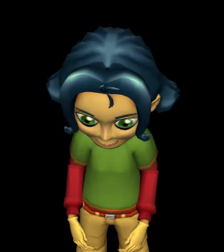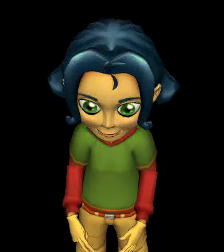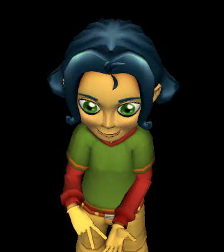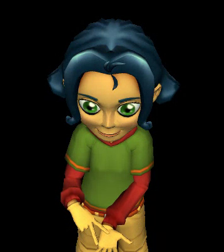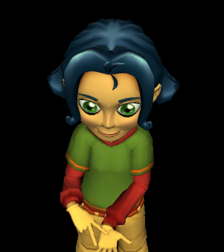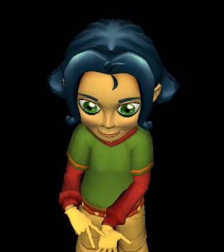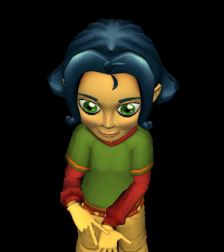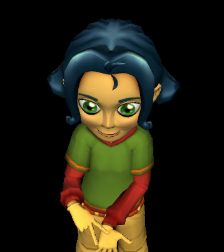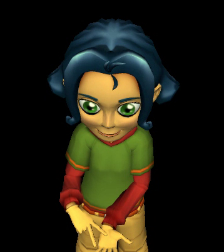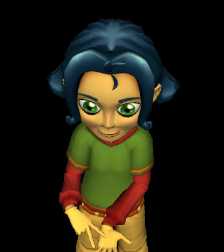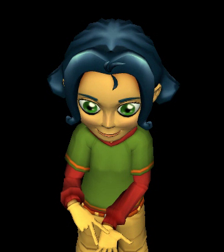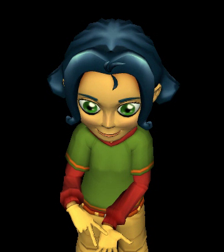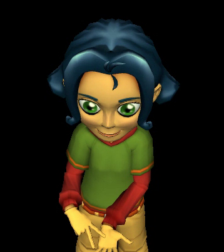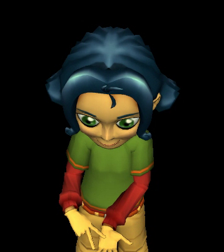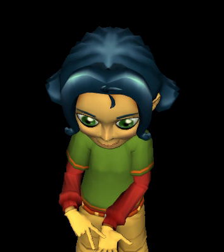شوكة